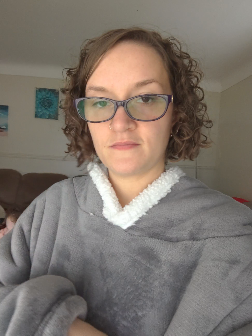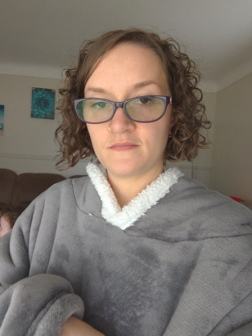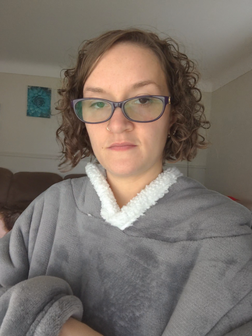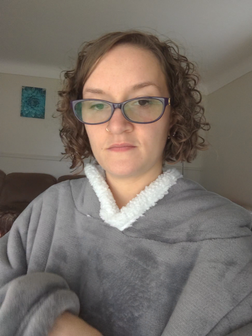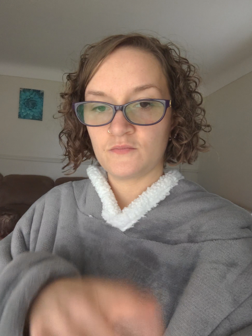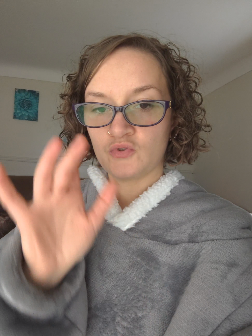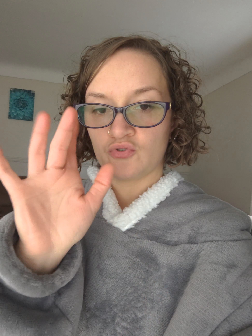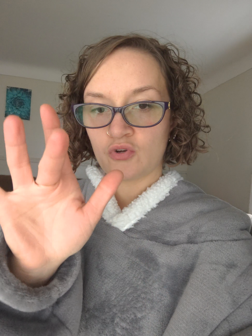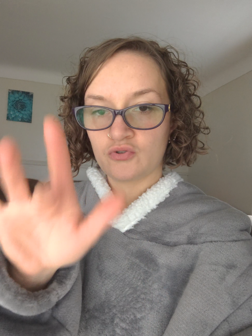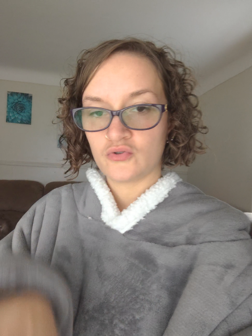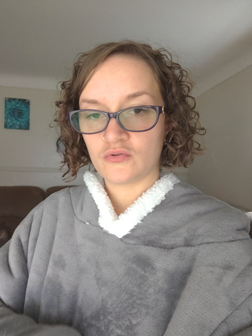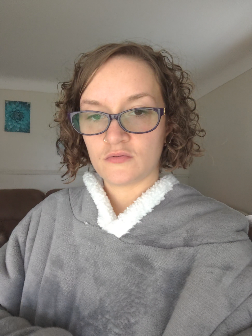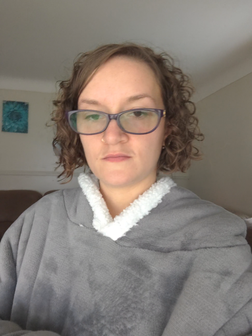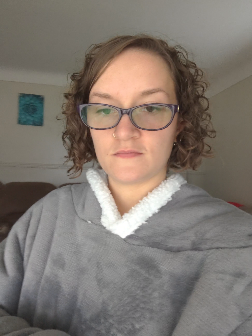touch